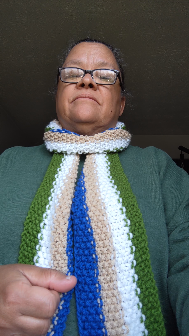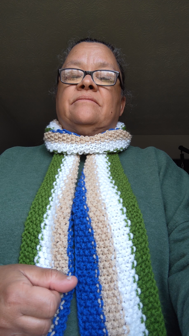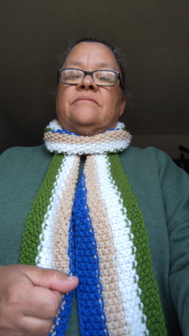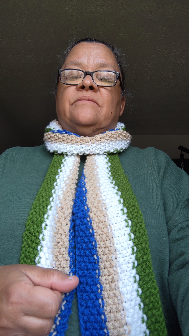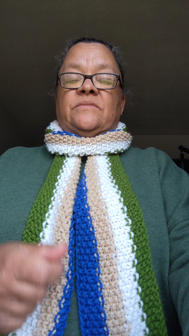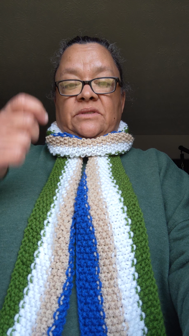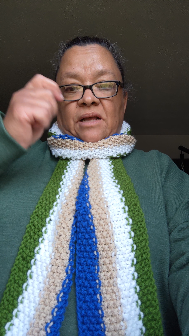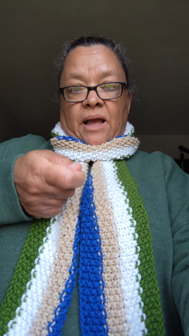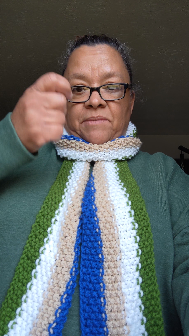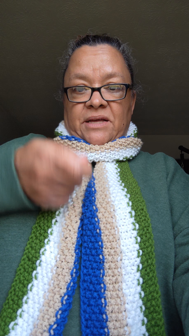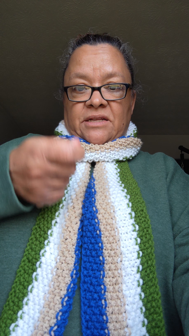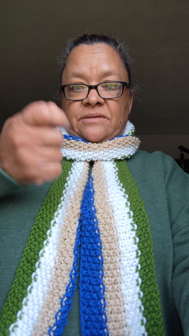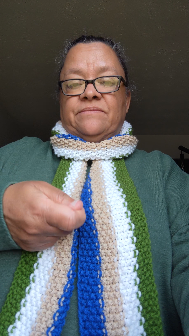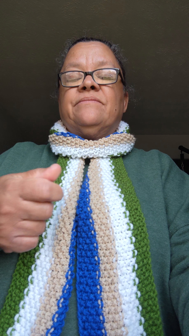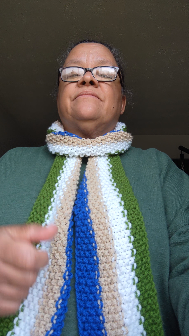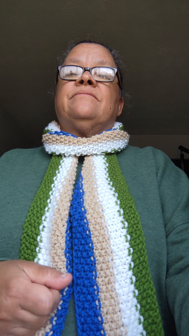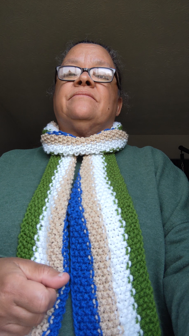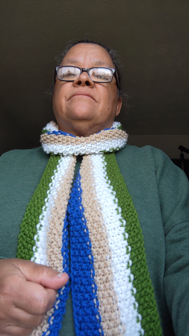hammer